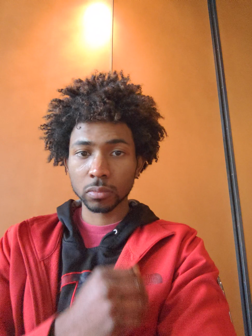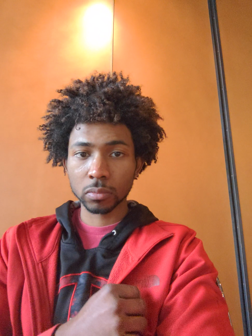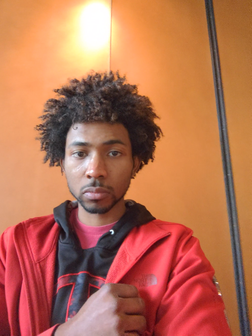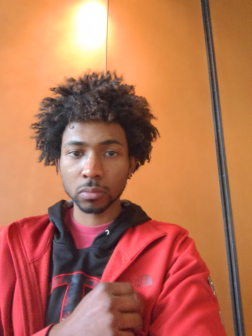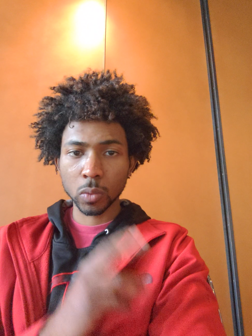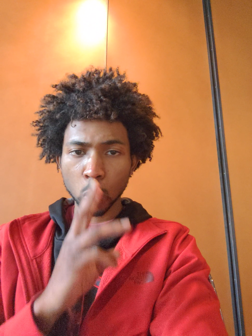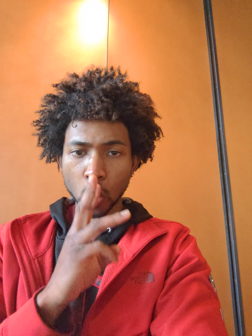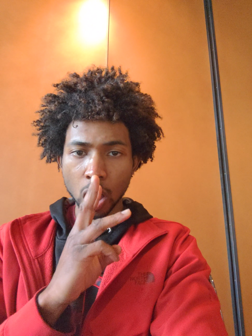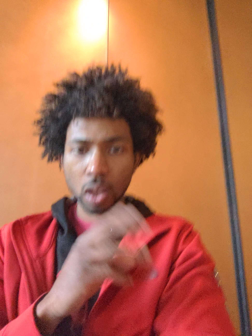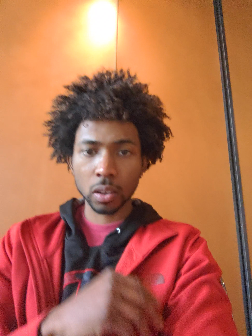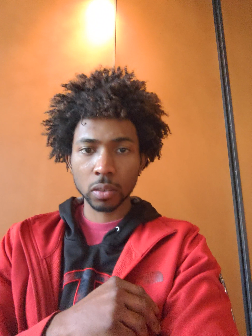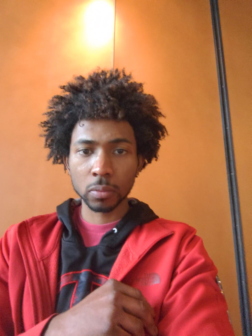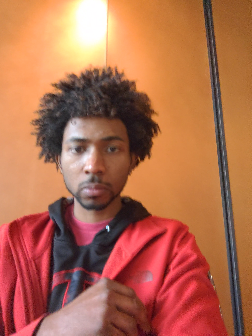water